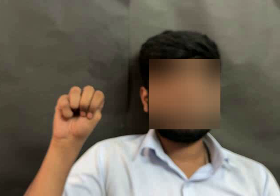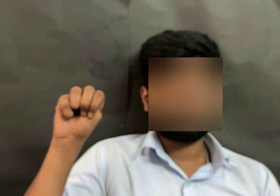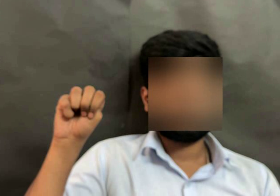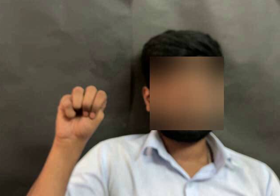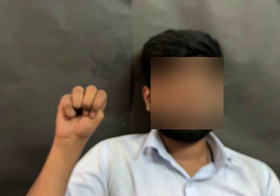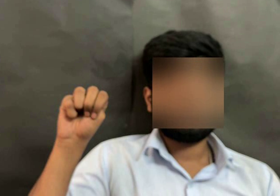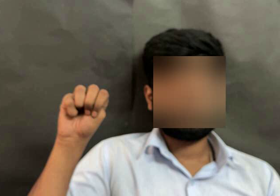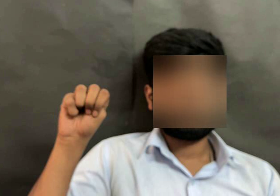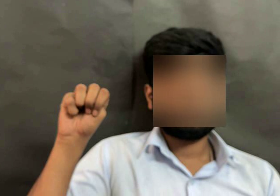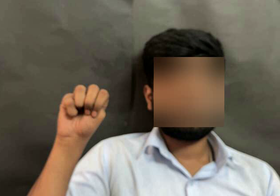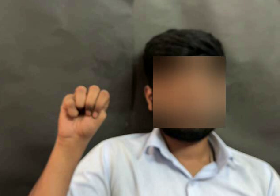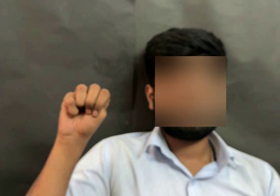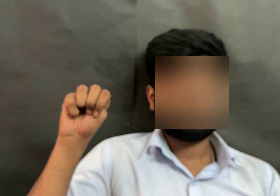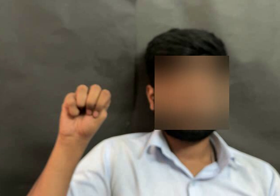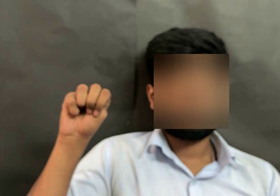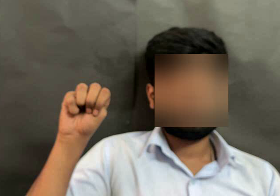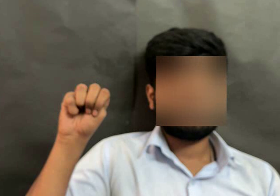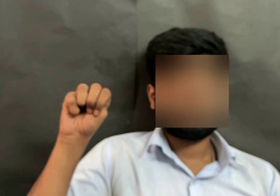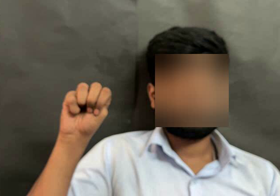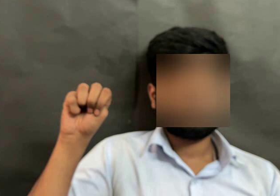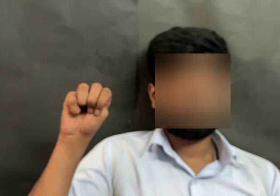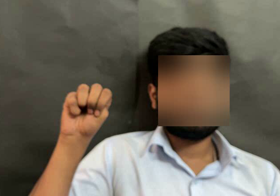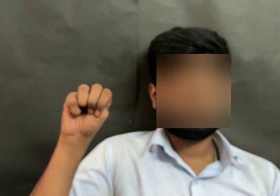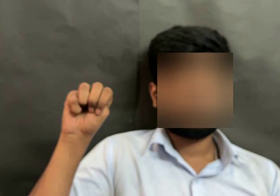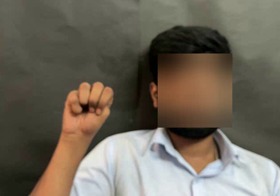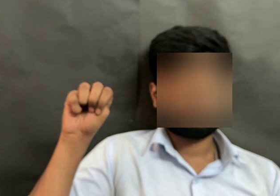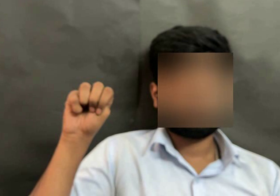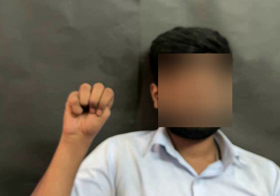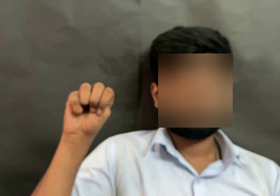M